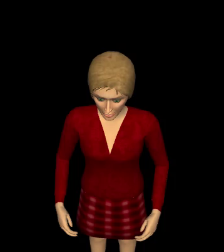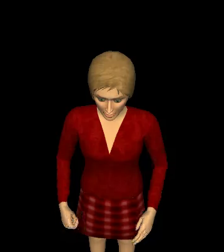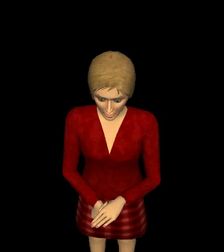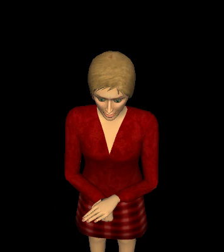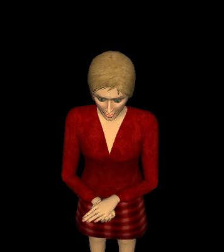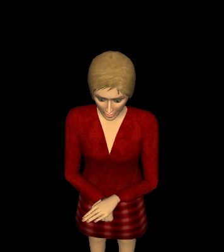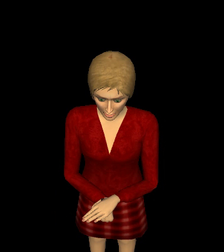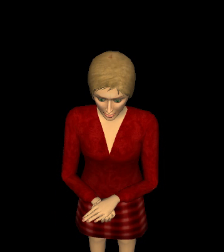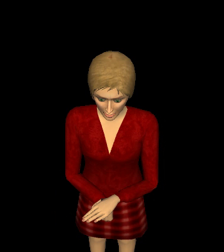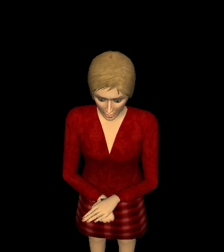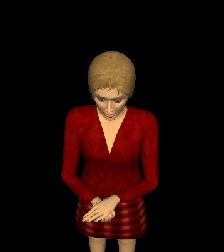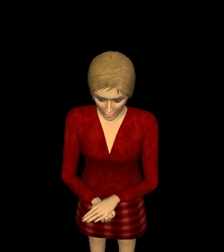كرة القدم